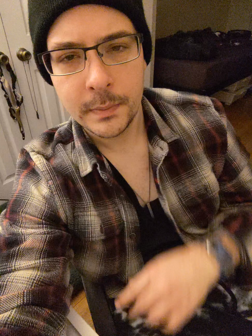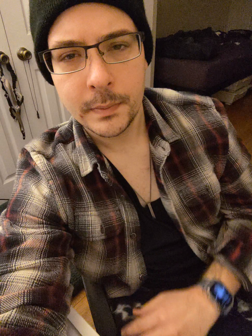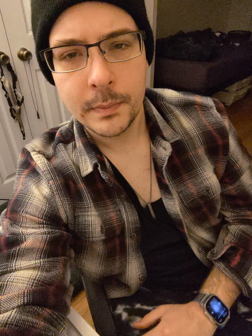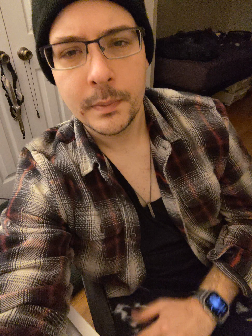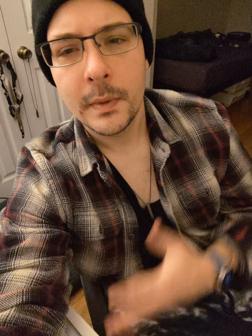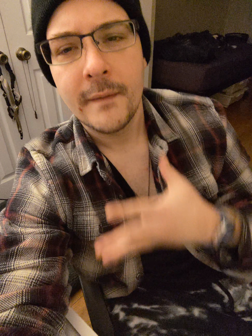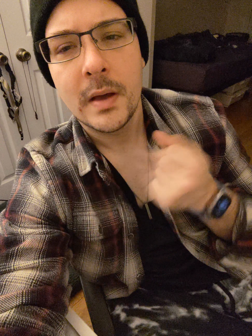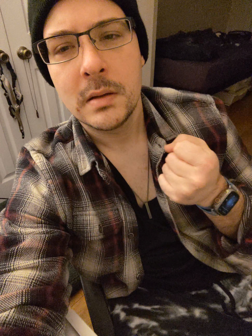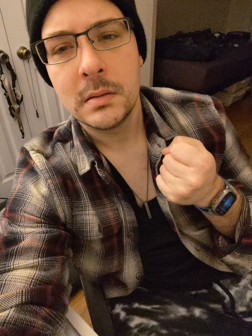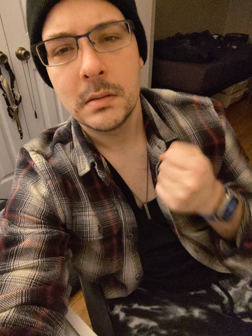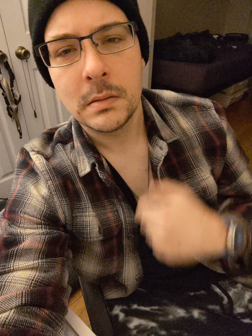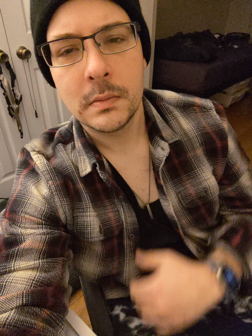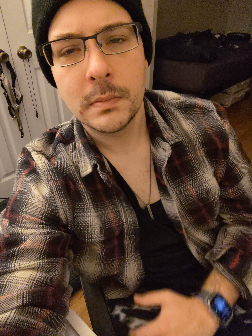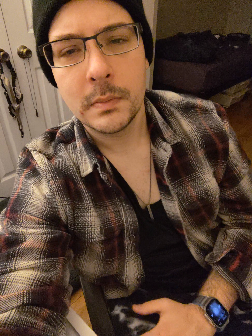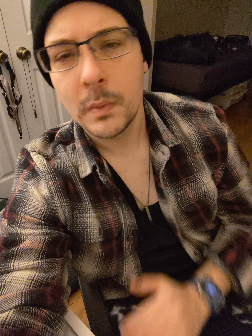fast